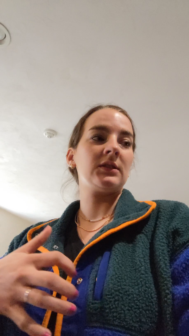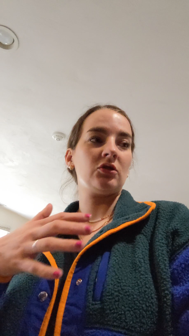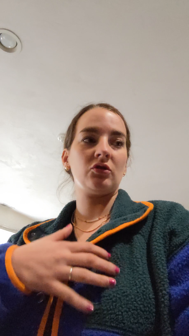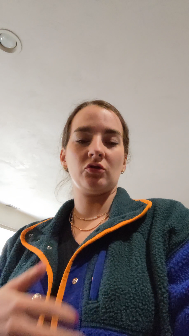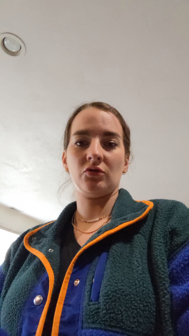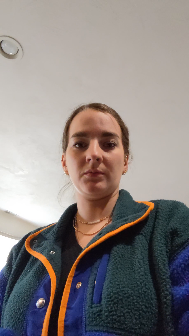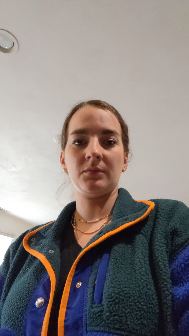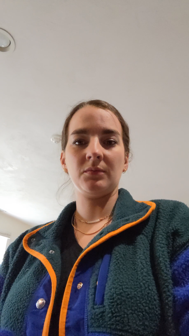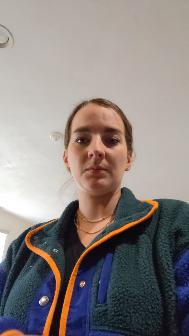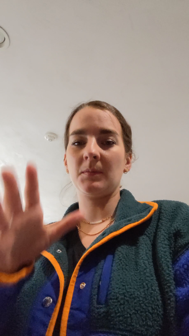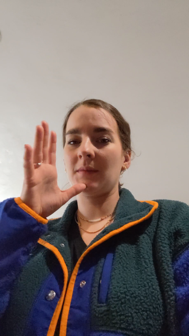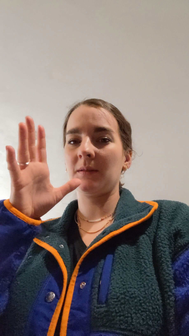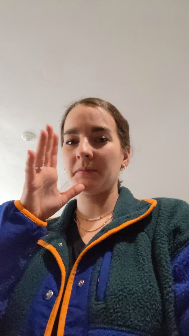mommy